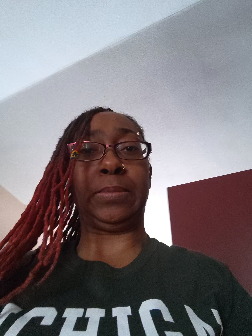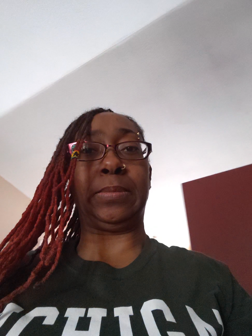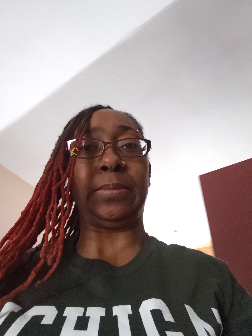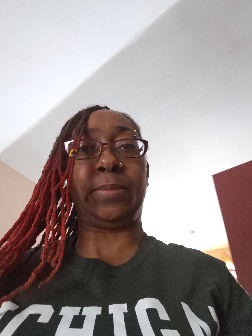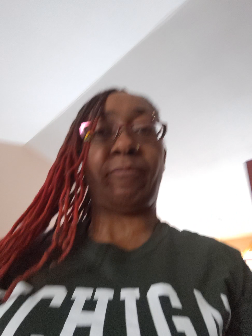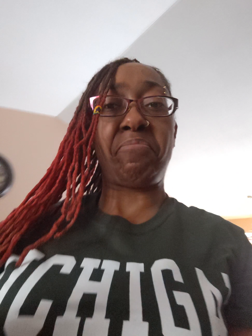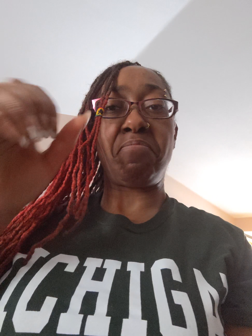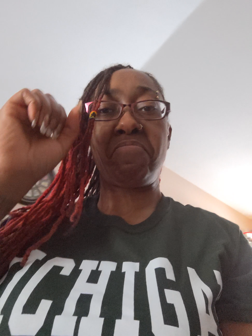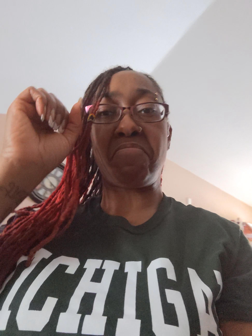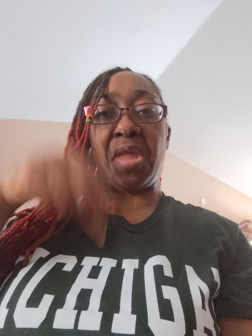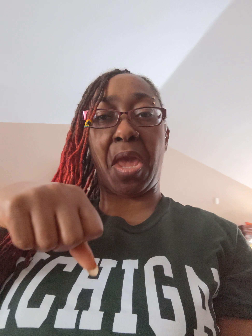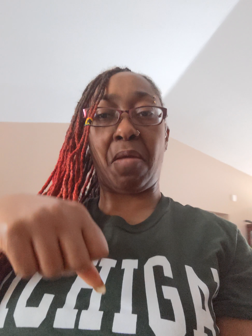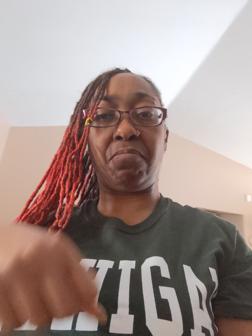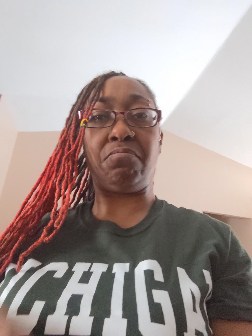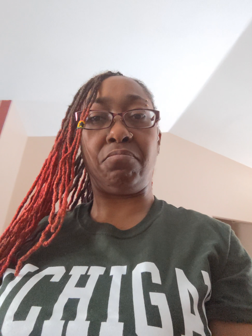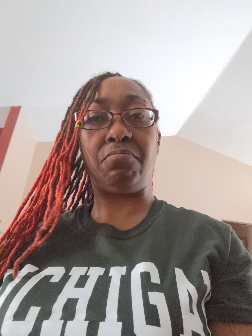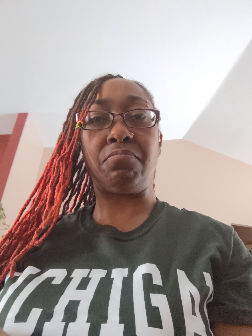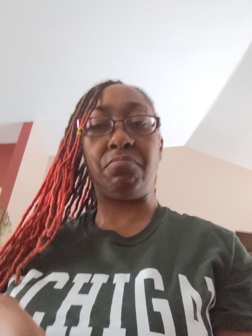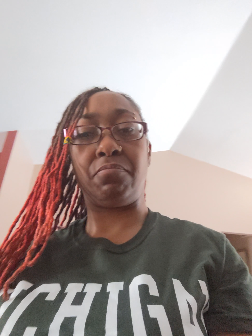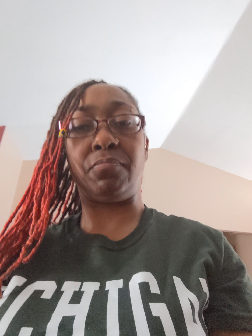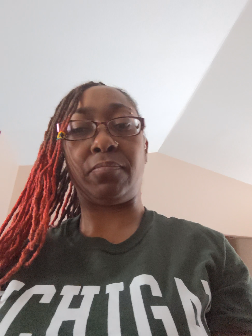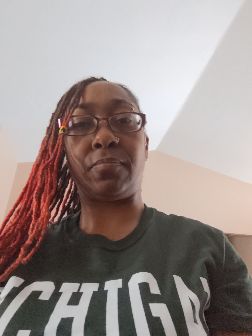can